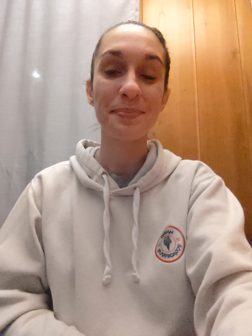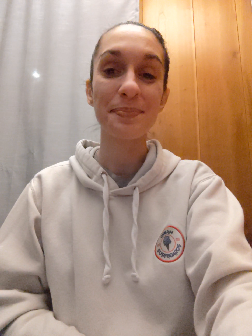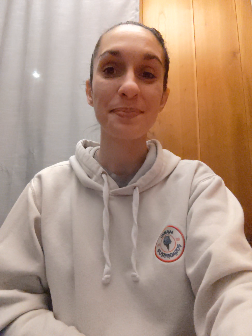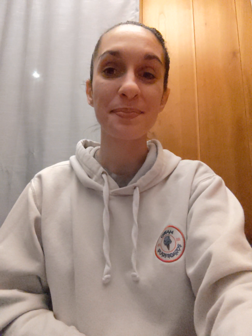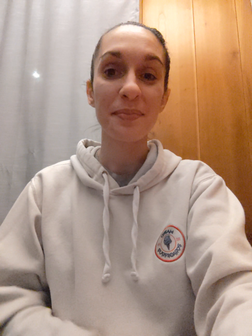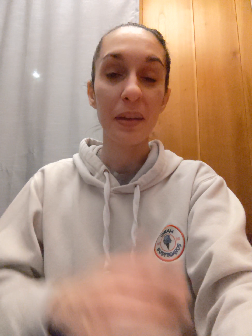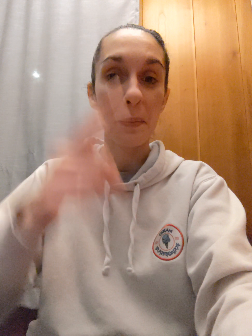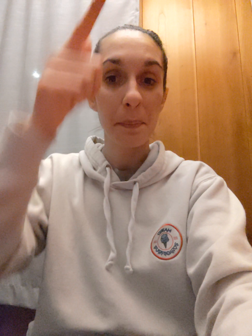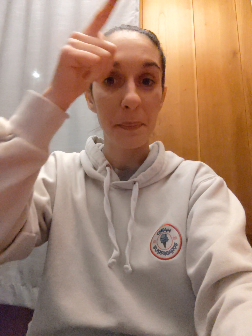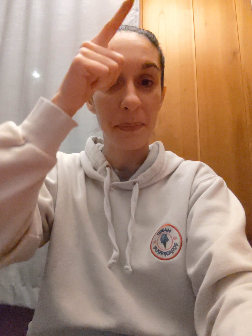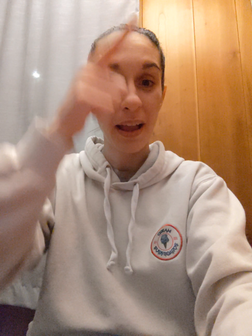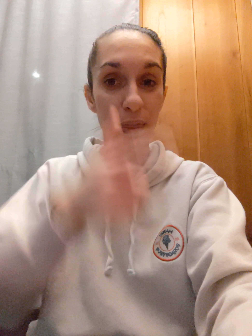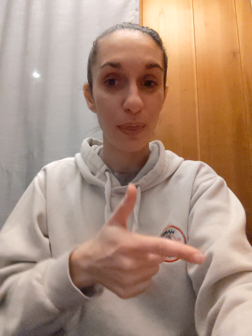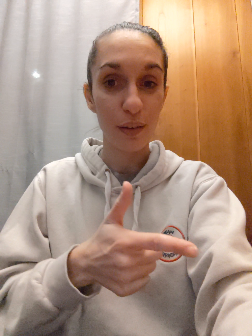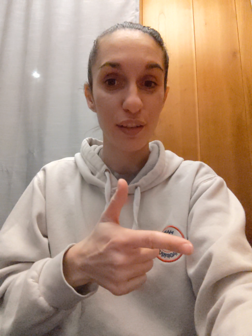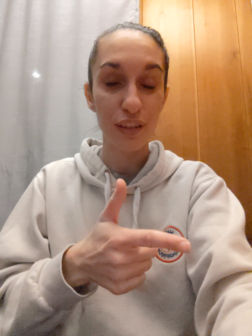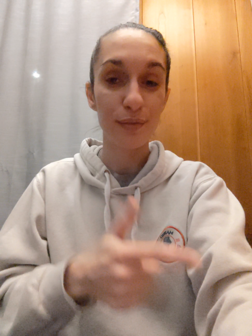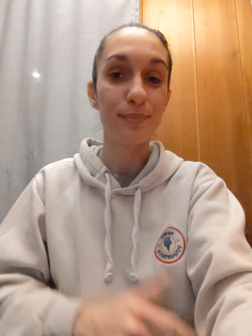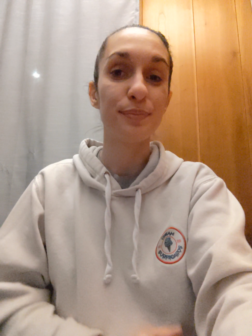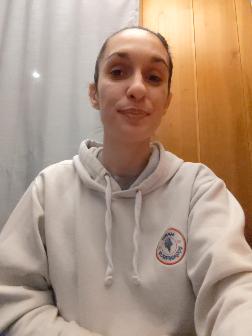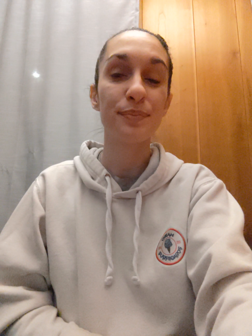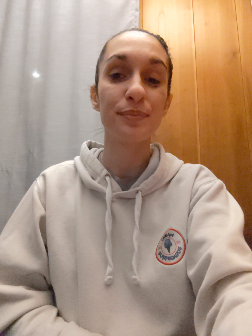brother